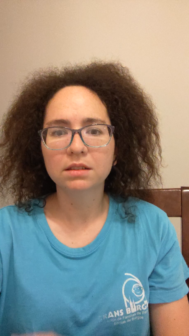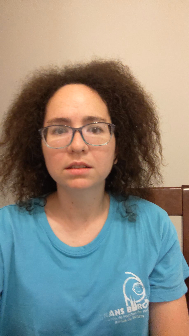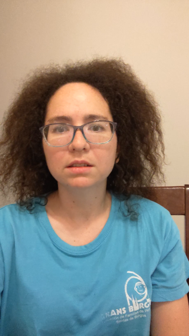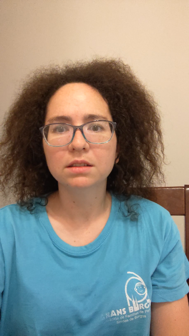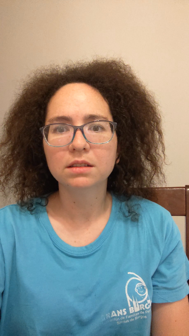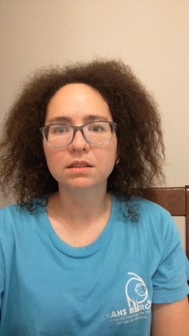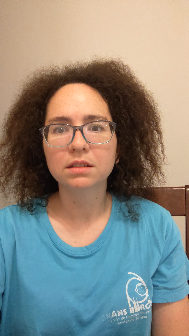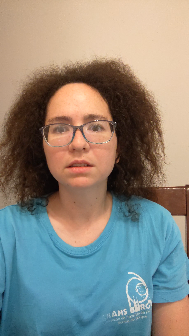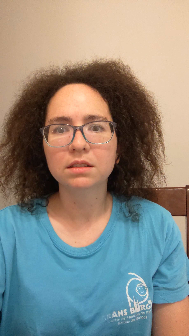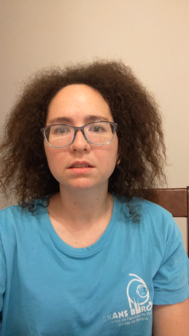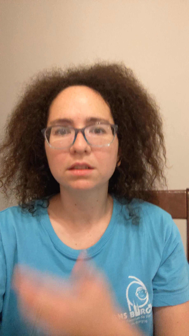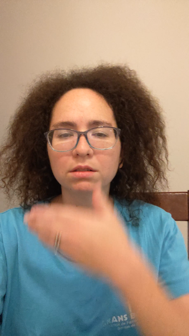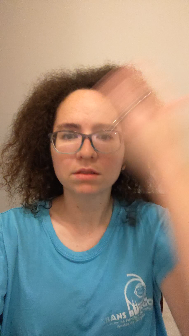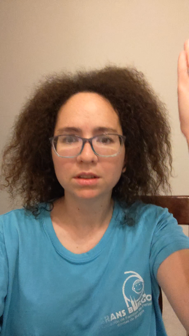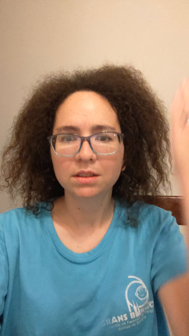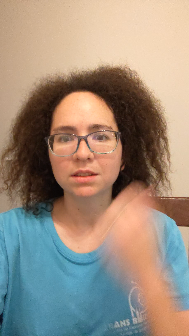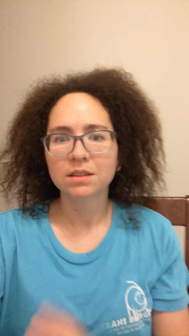all gone